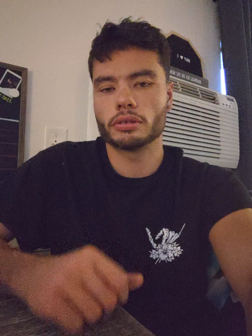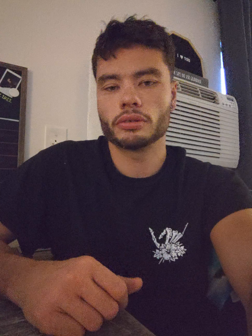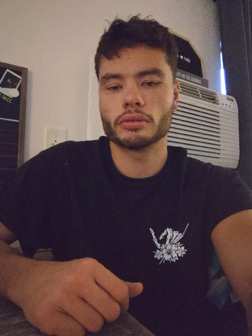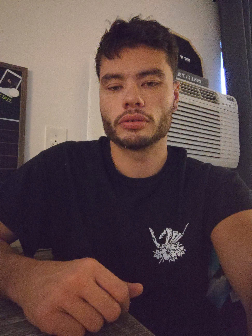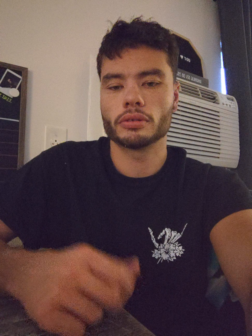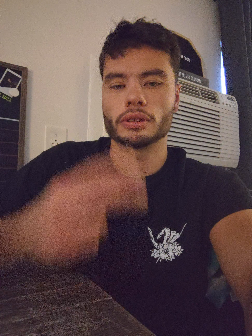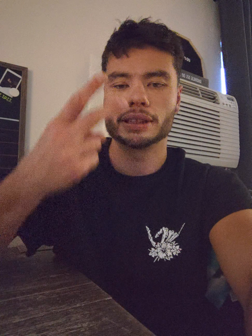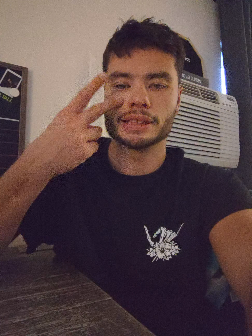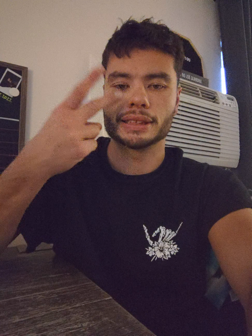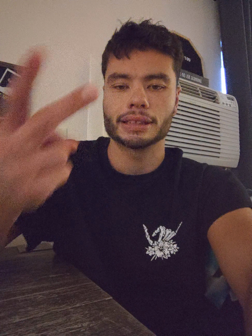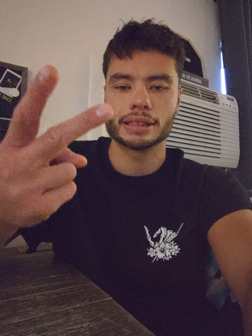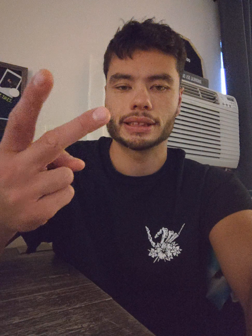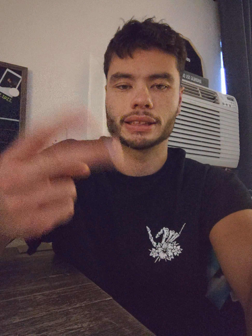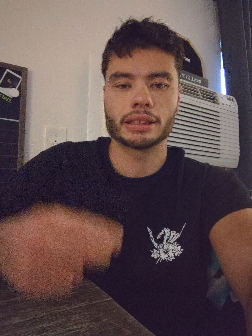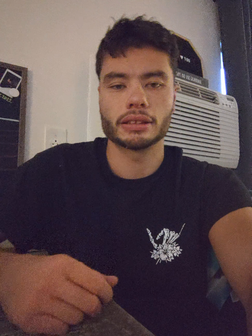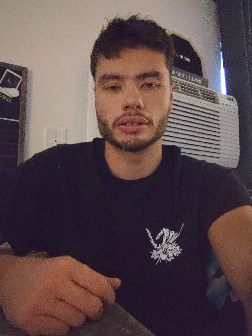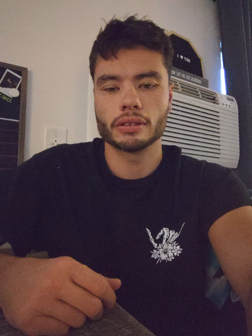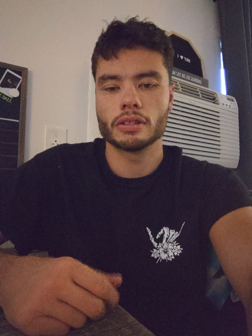see